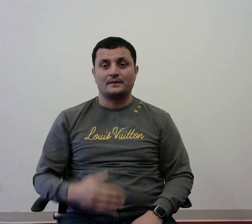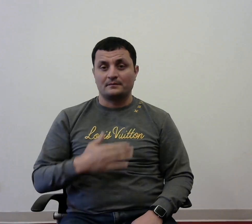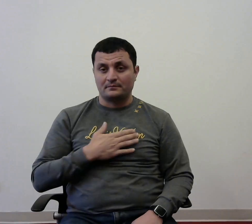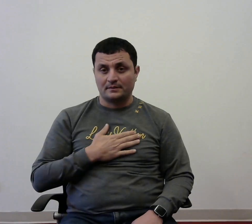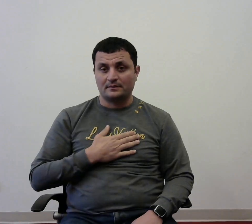mən